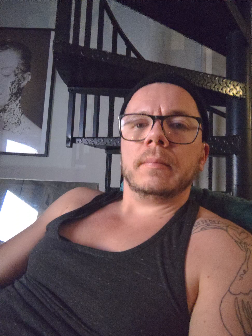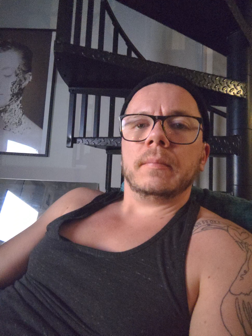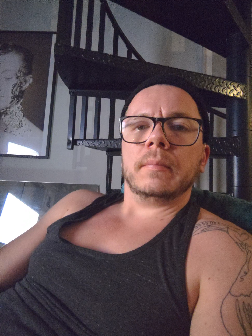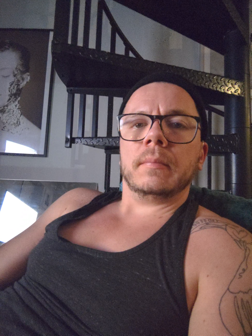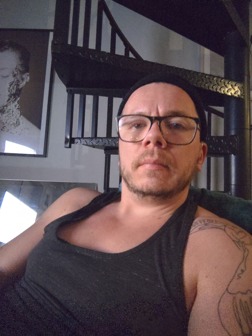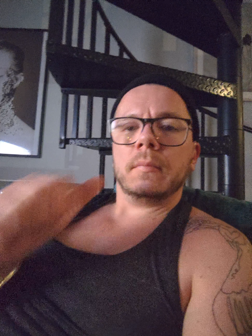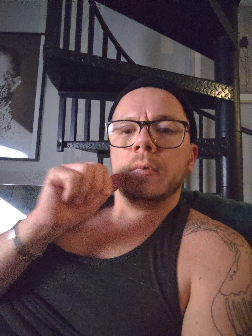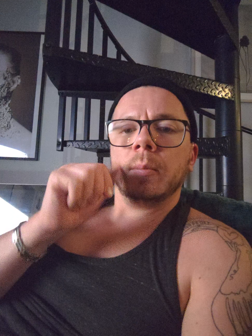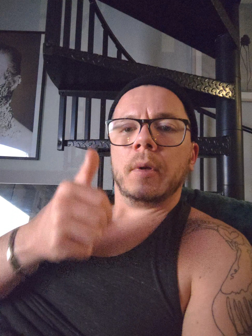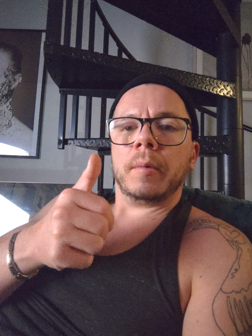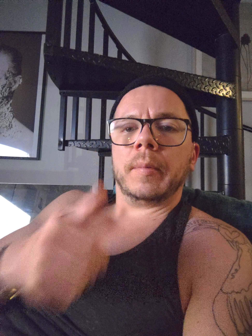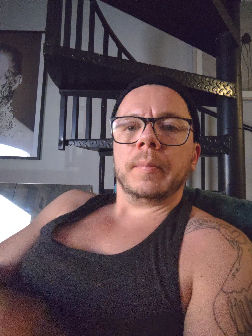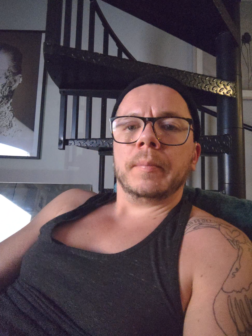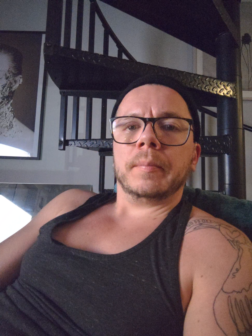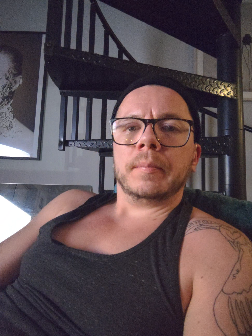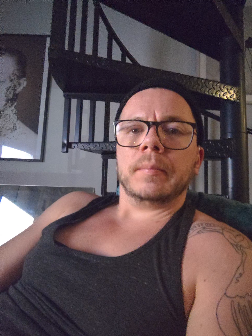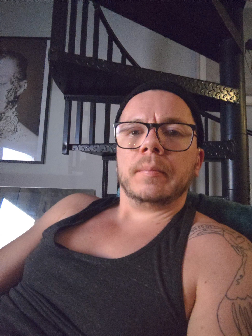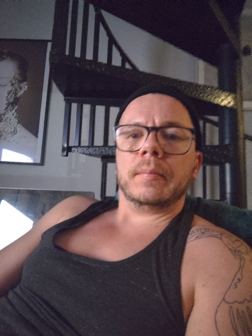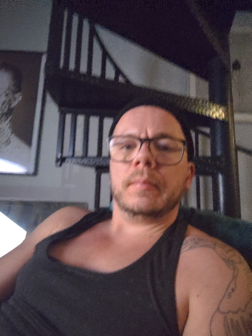tomorrow